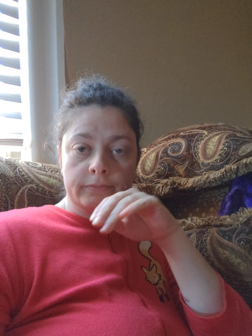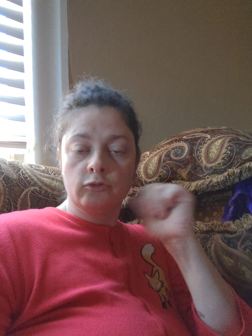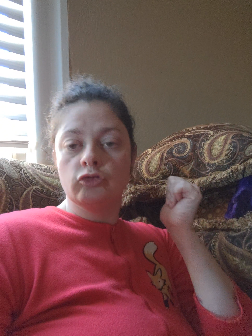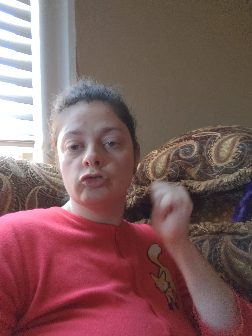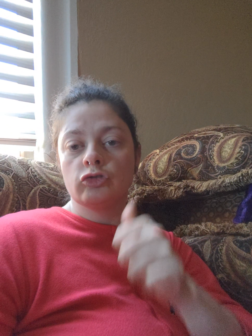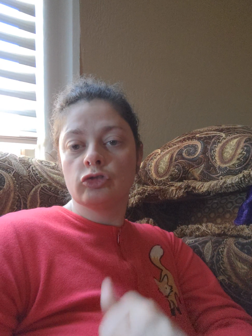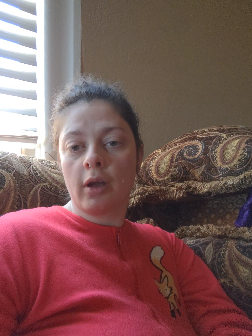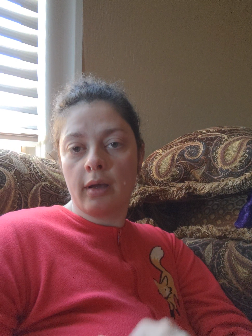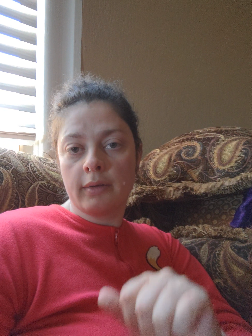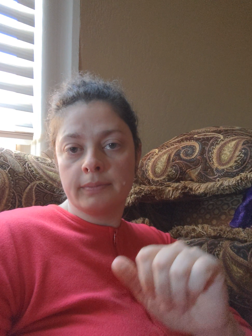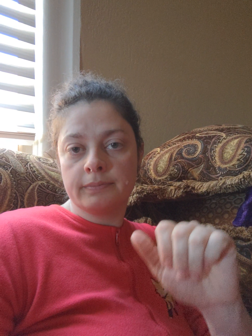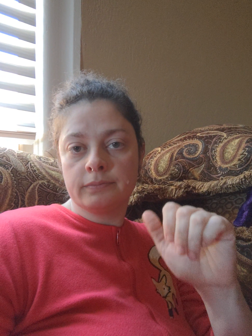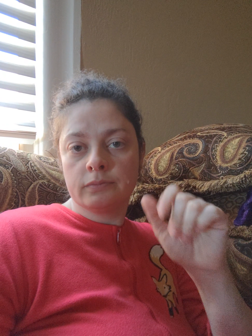jacket